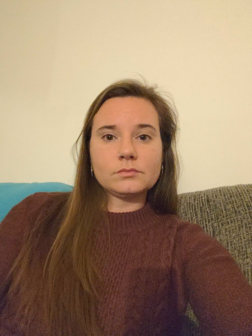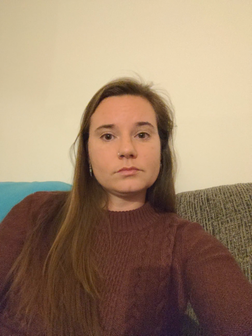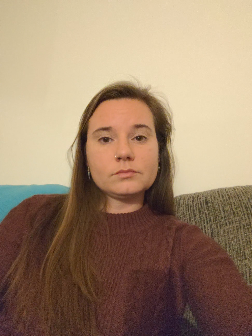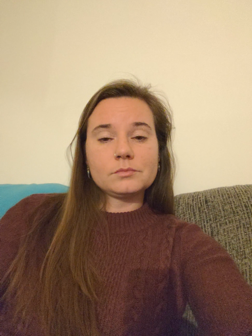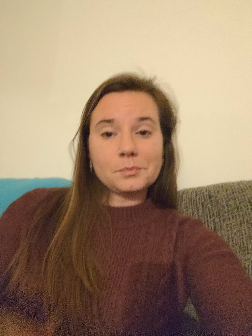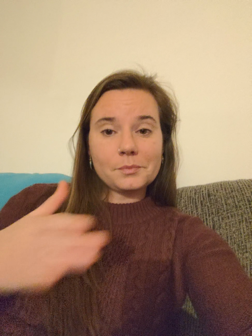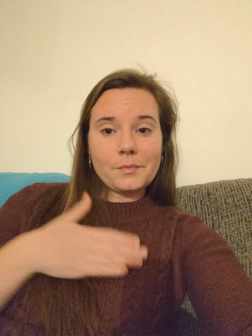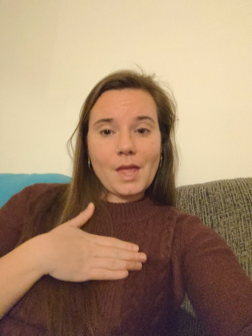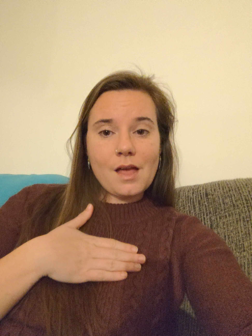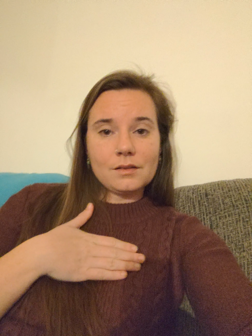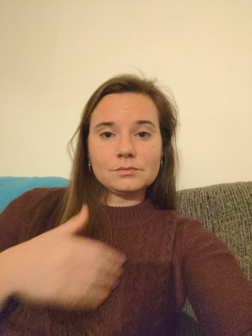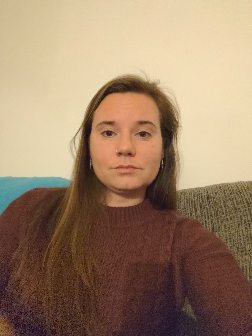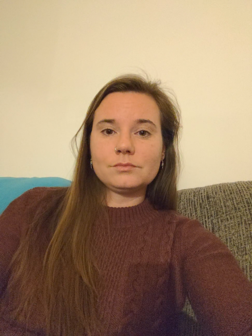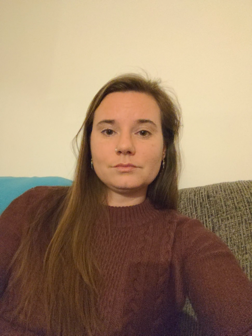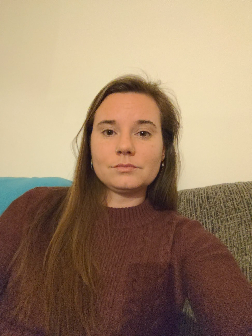my